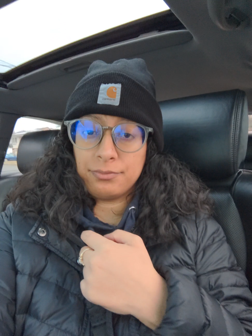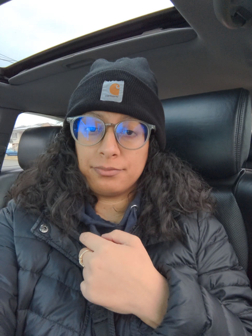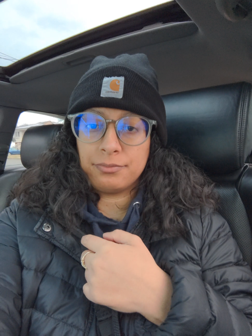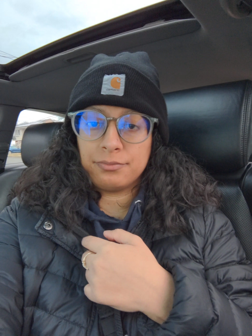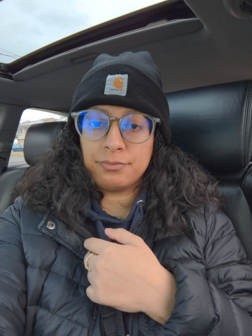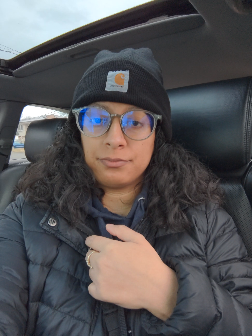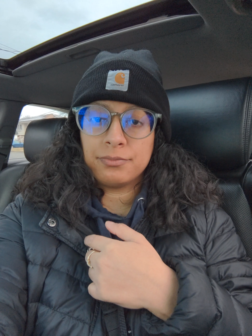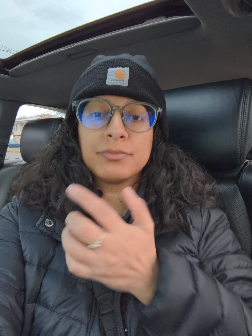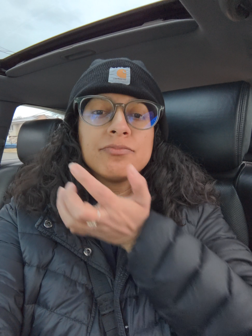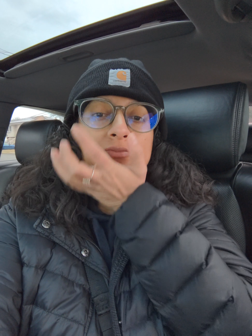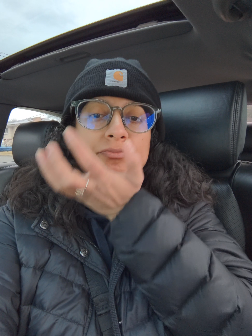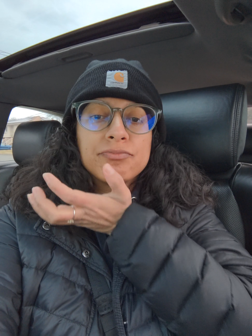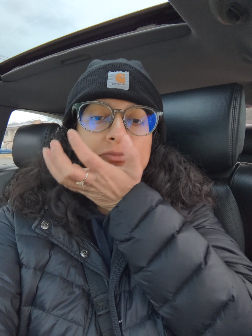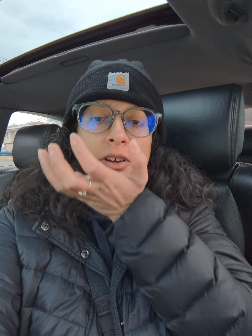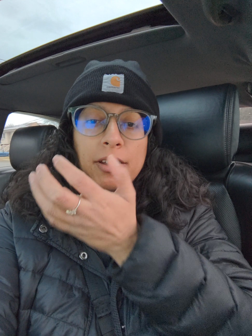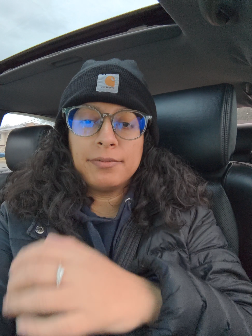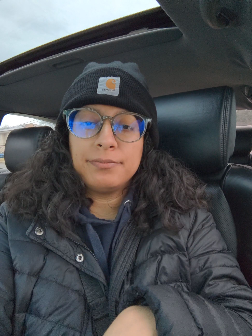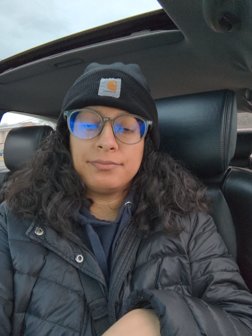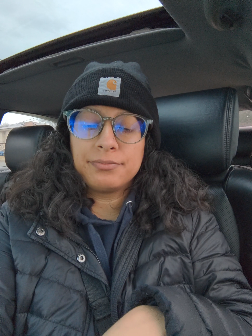grass